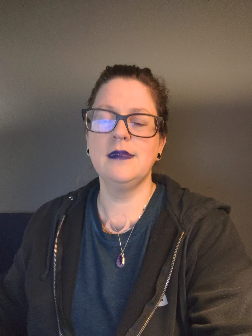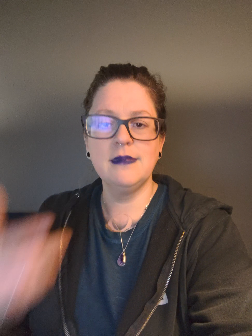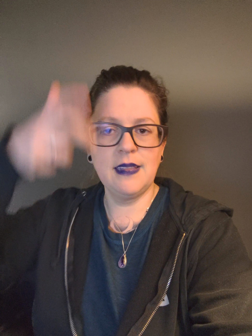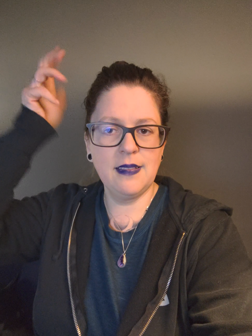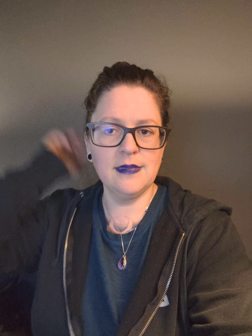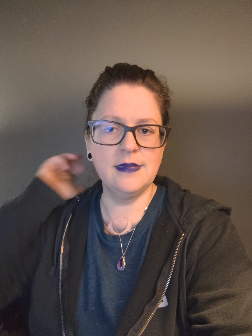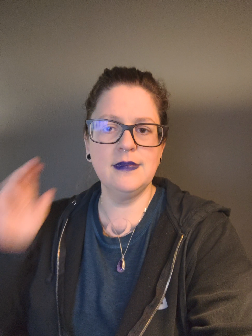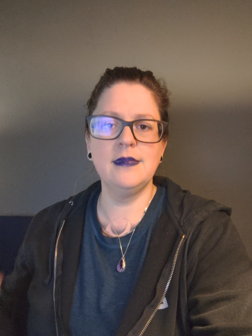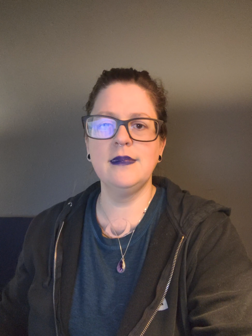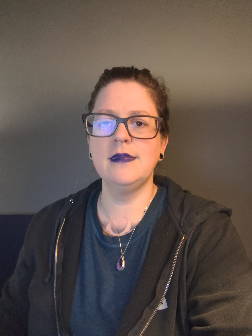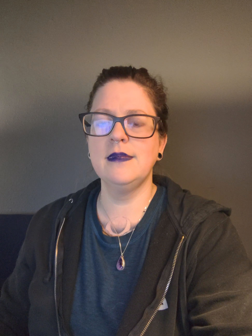lion